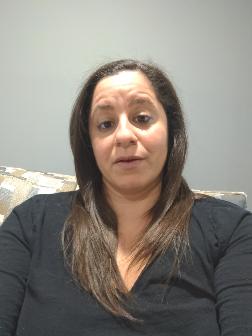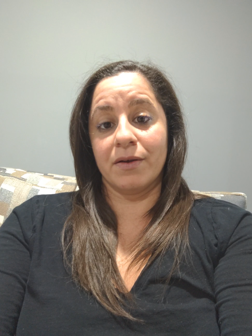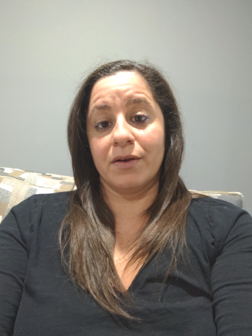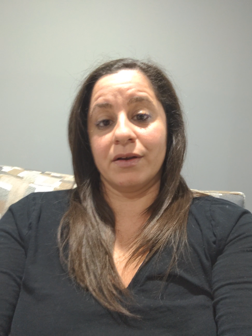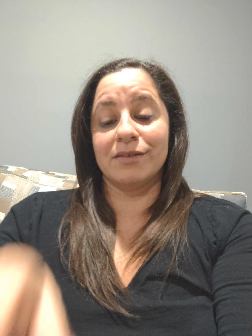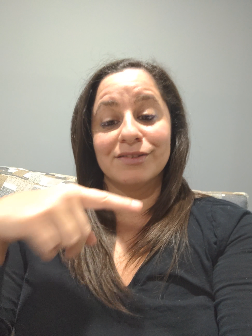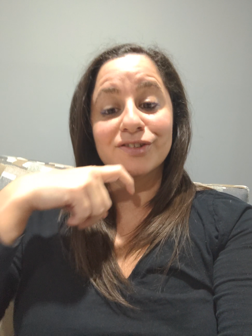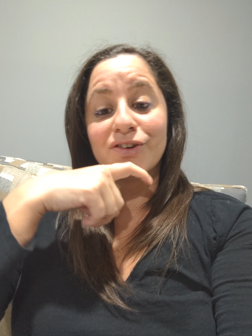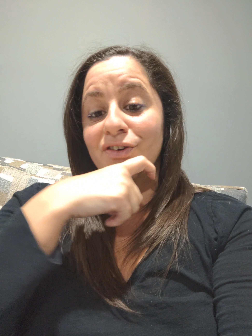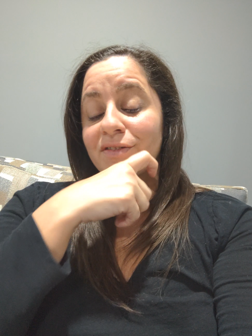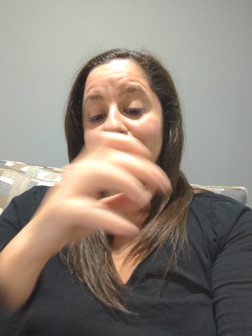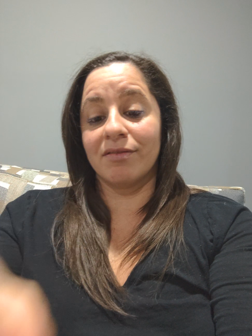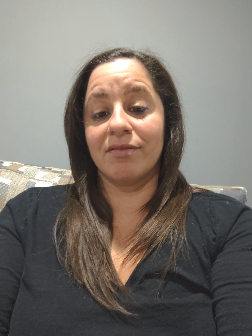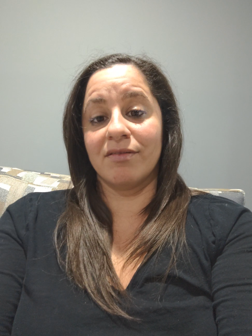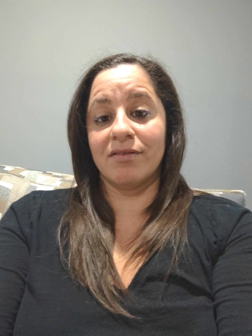cereal